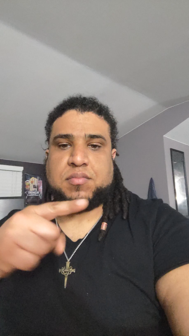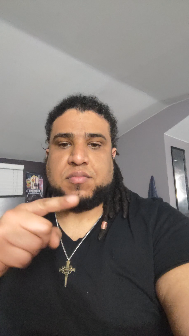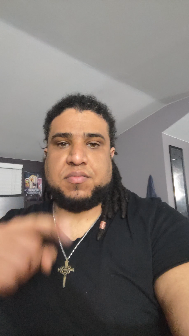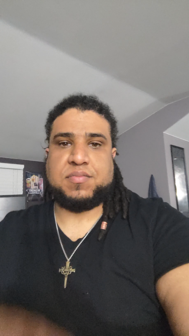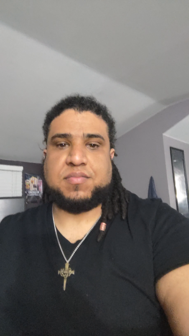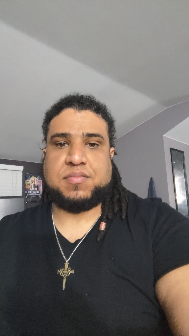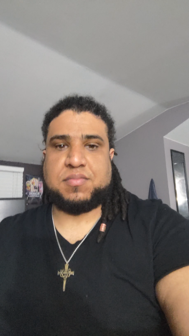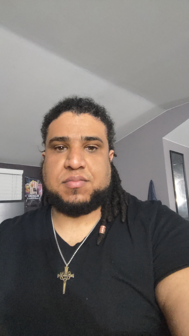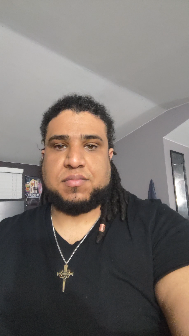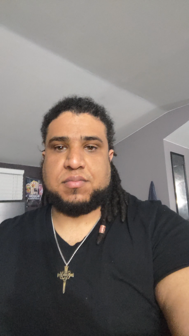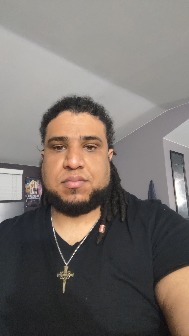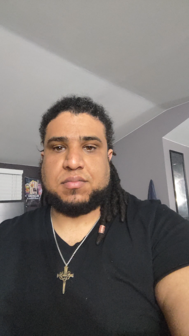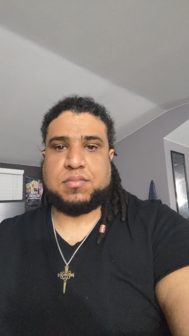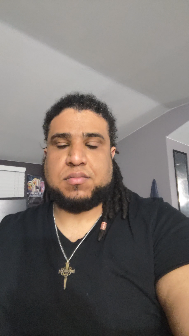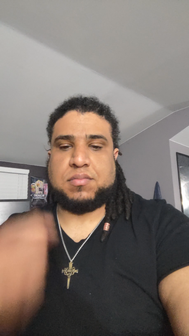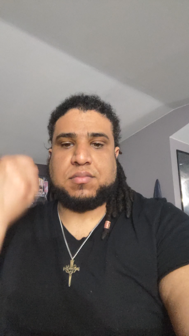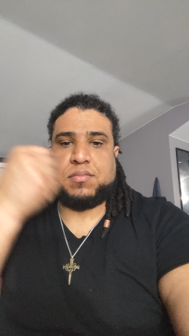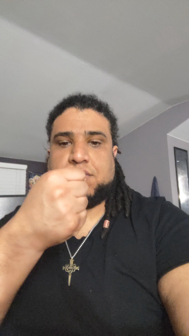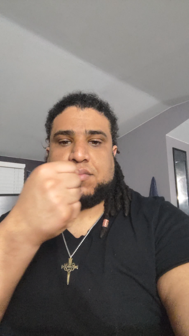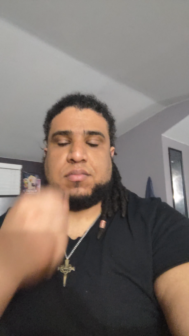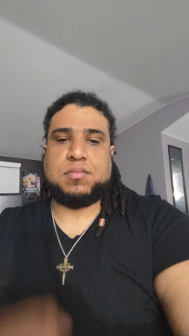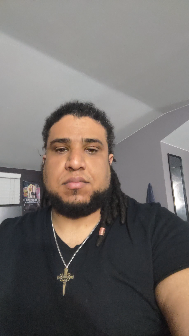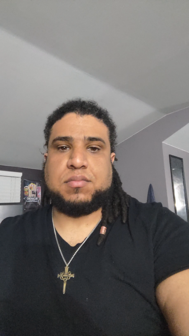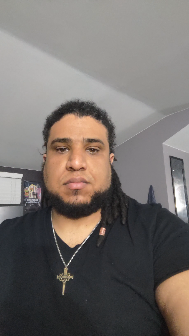hit